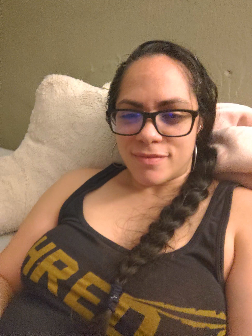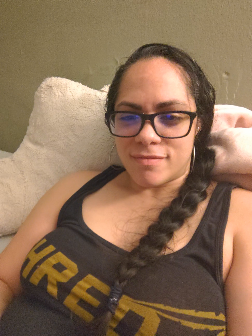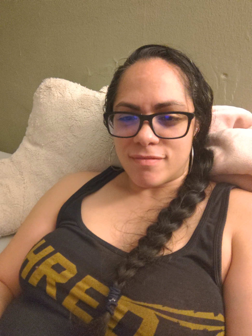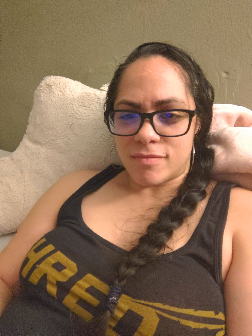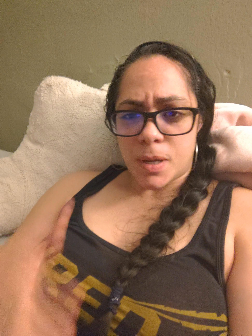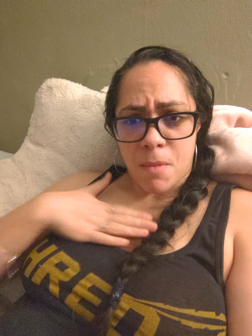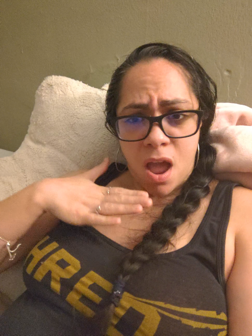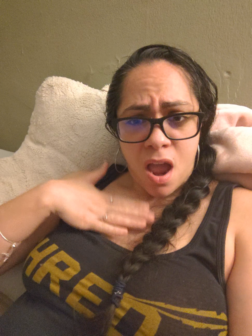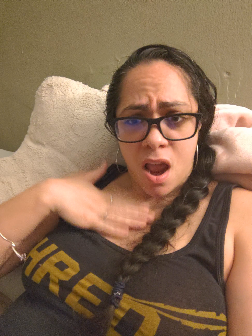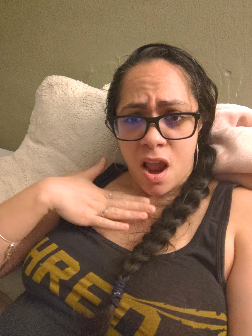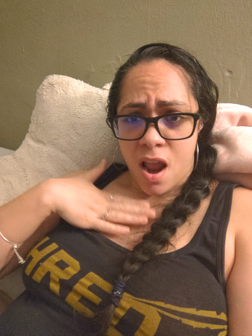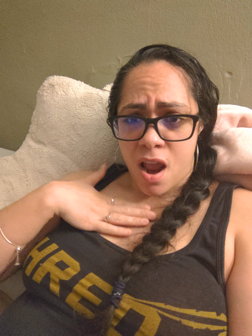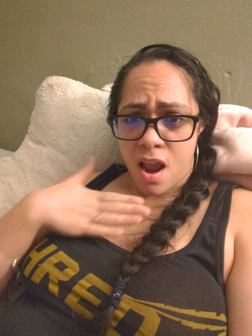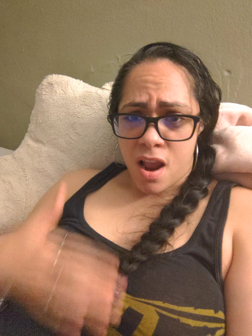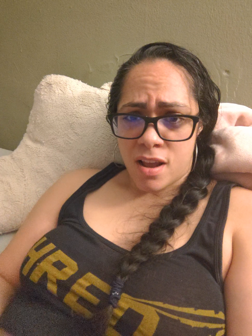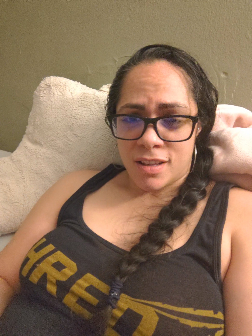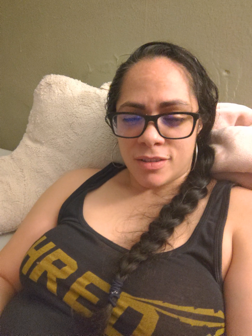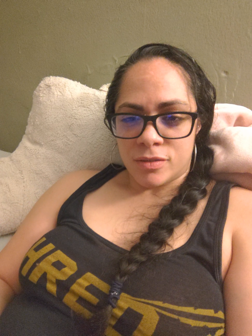my